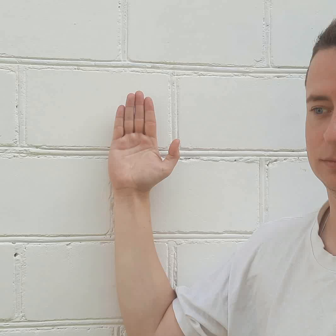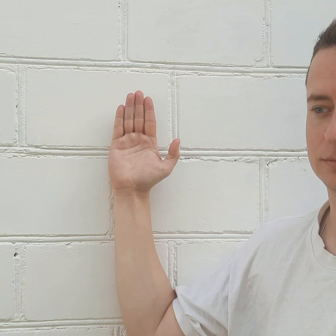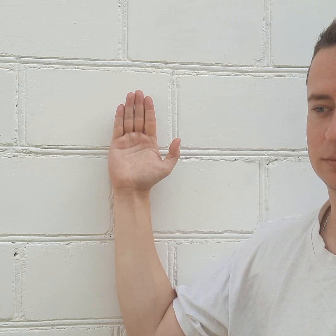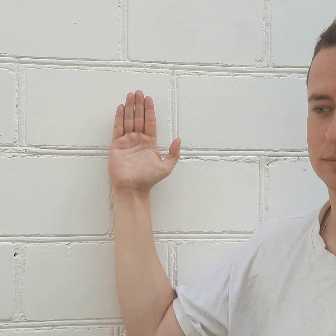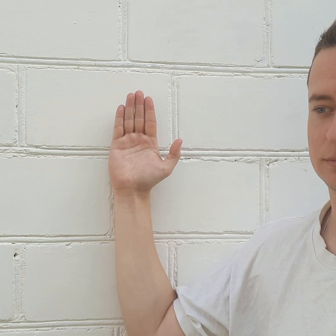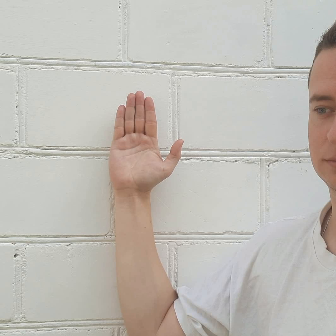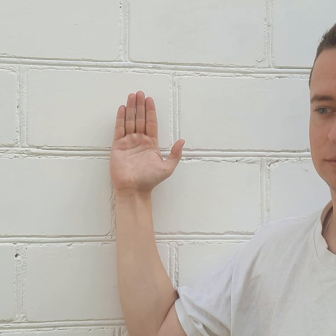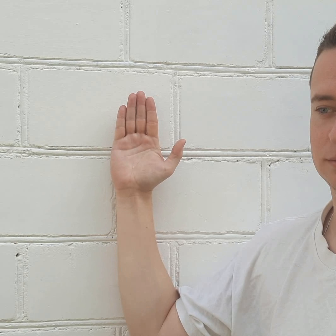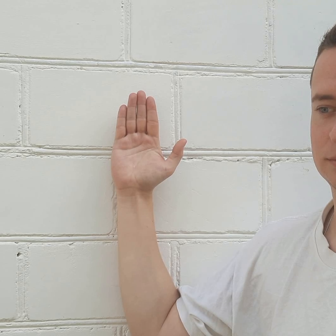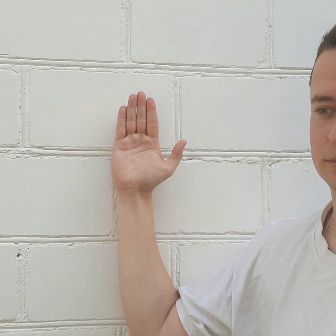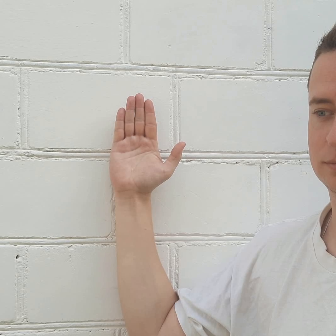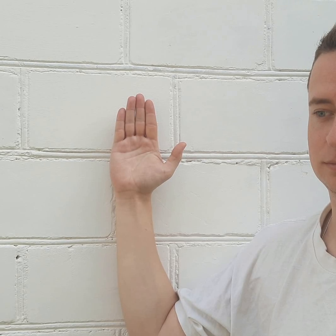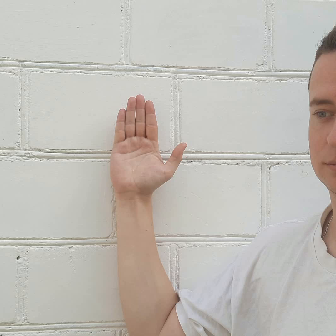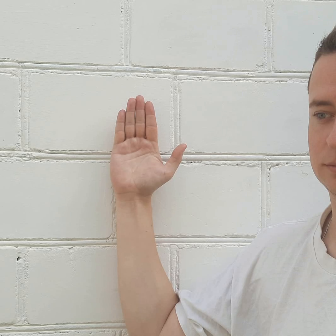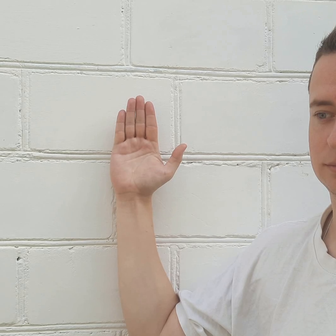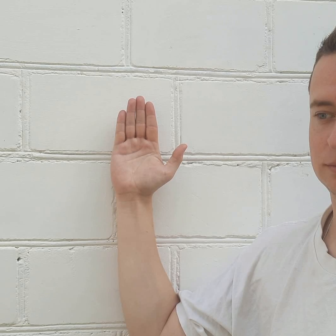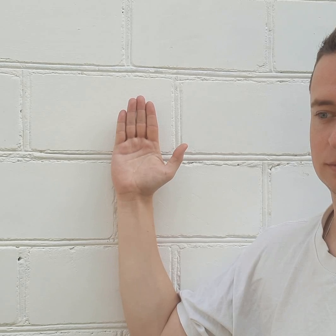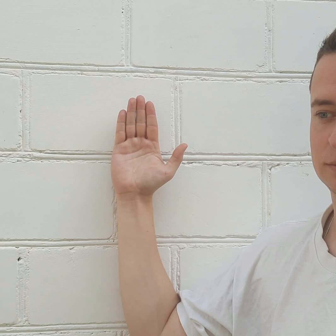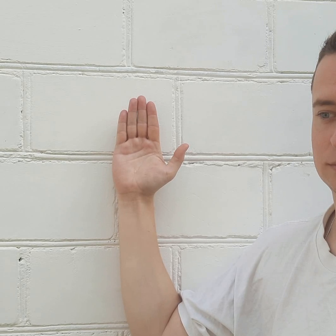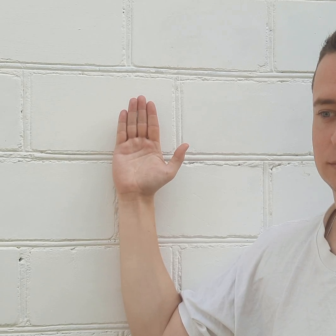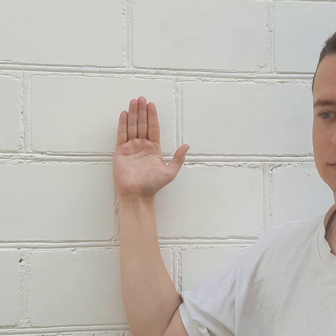В